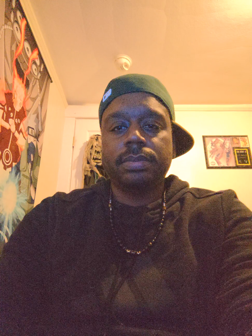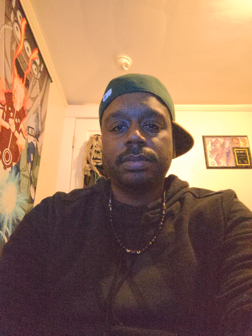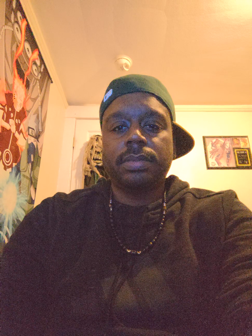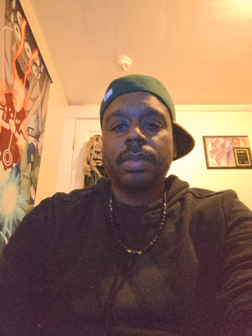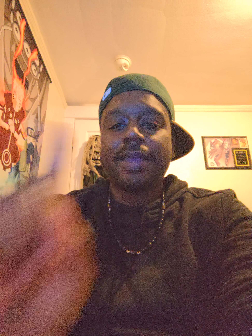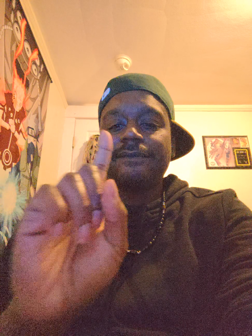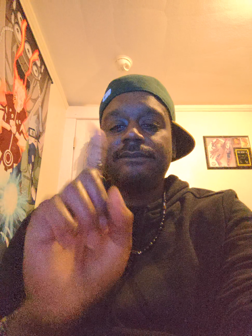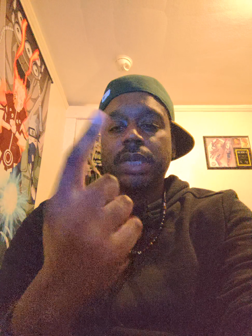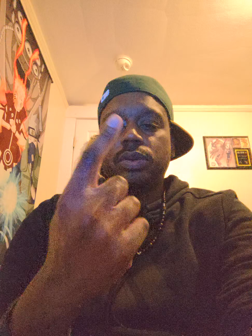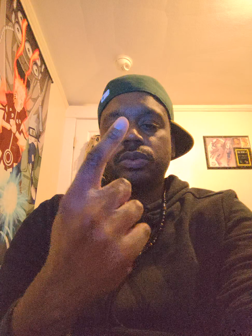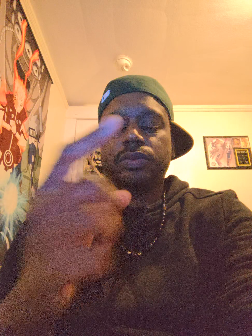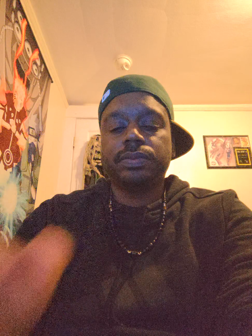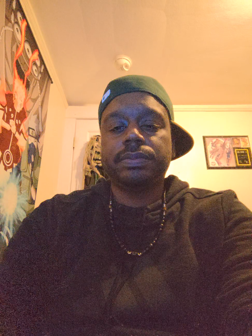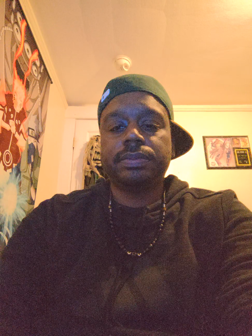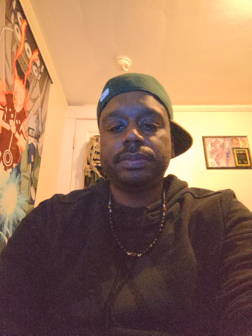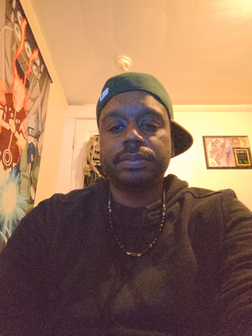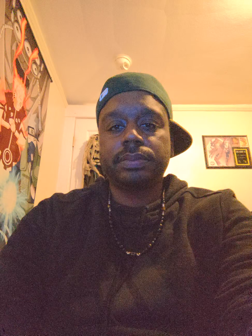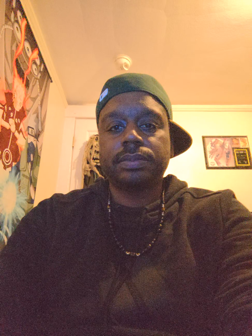first